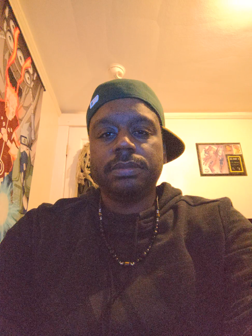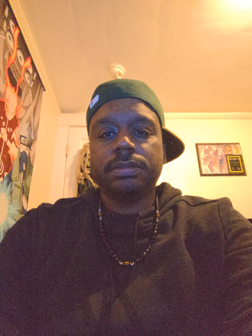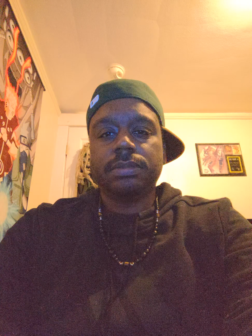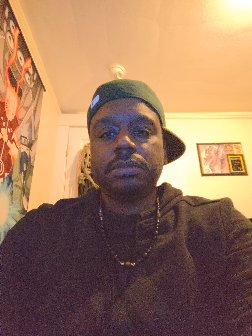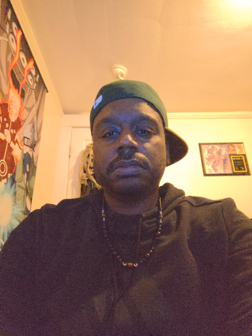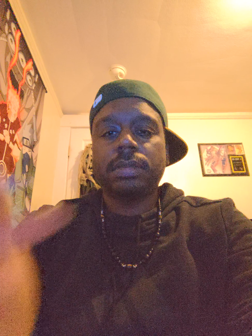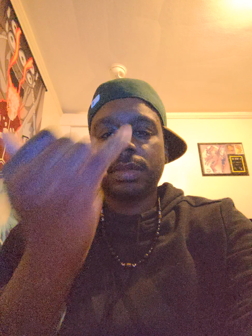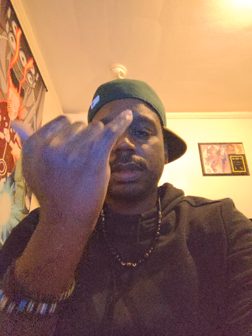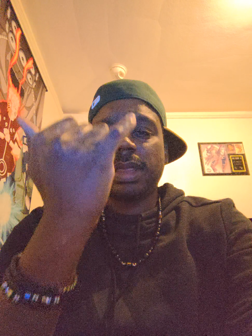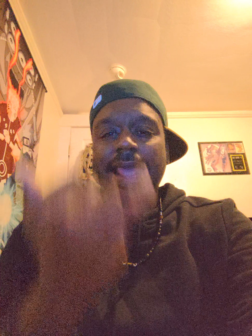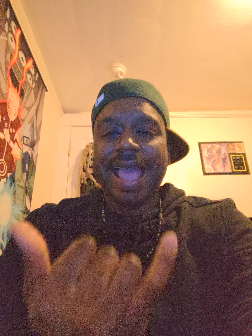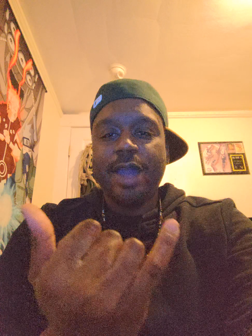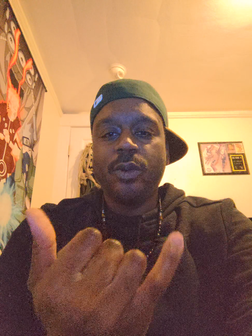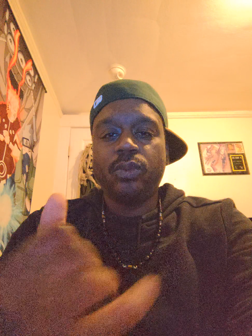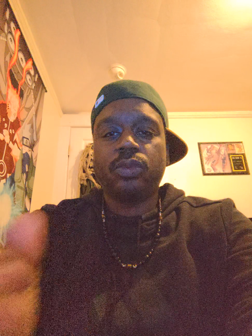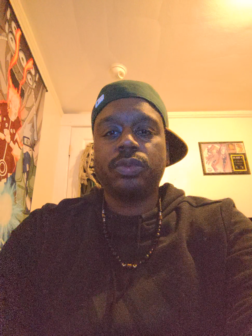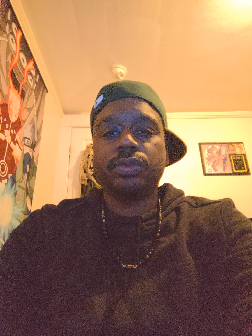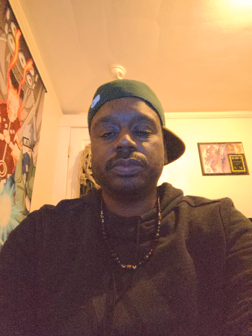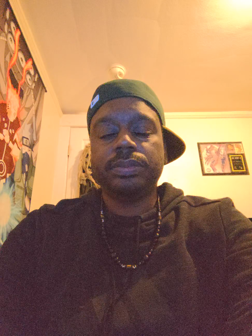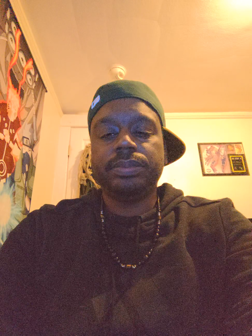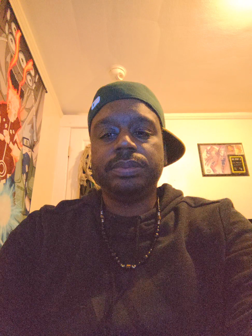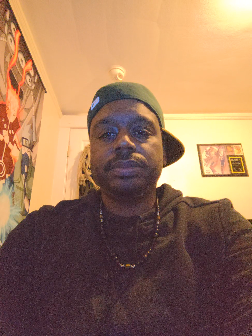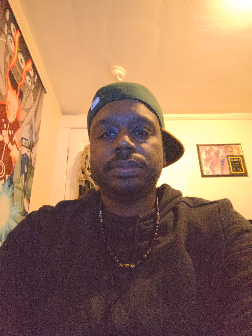now